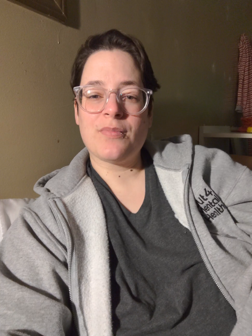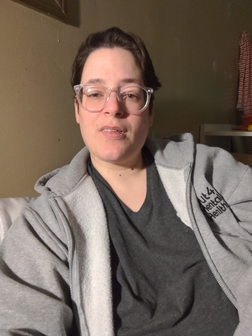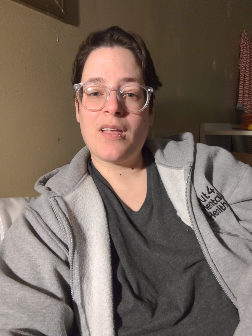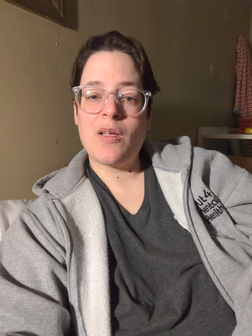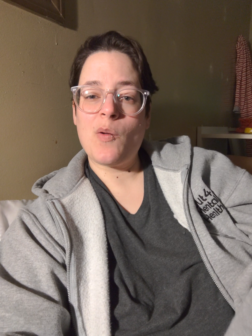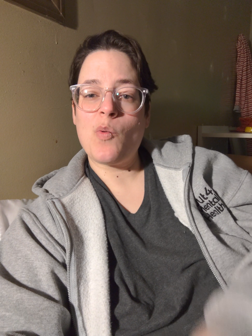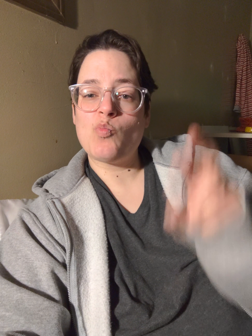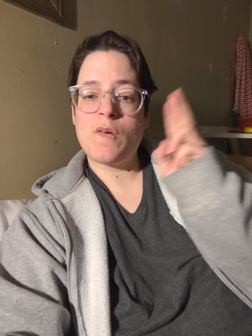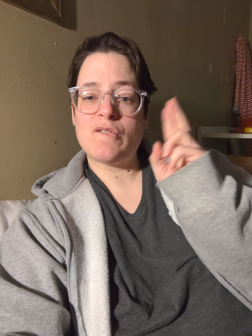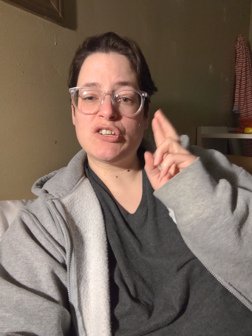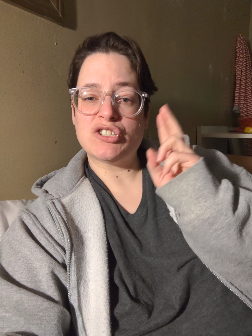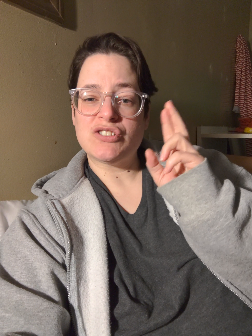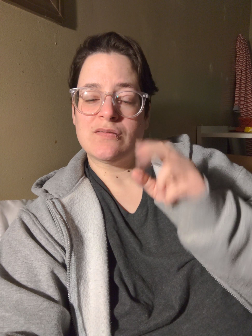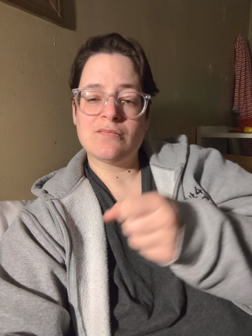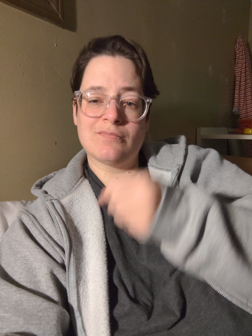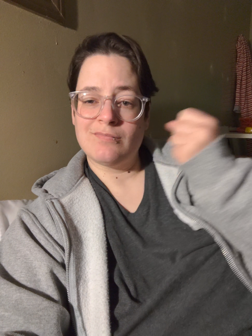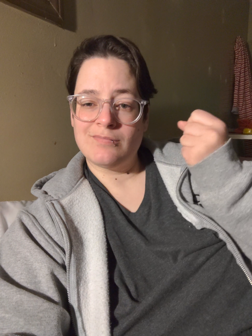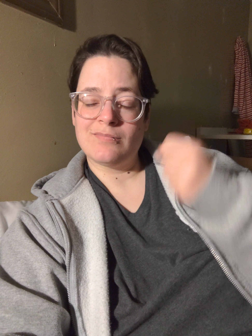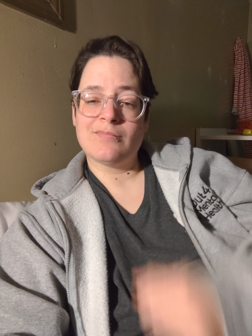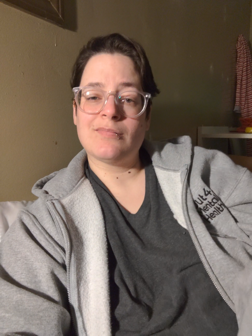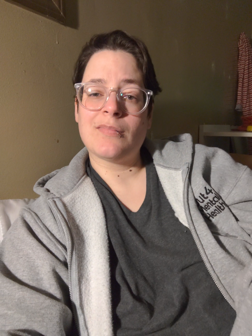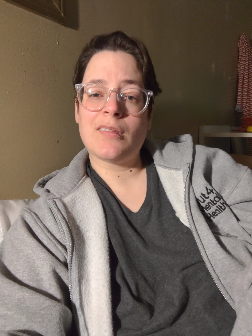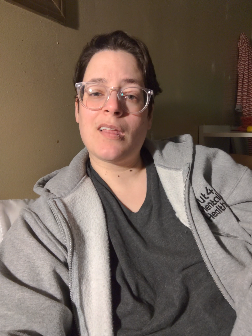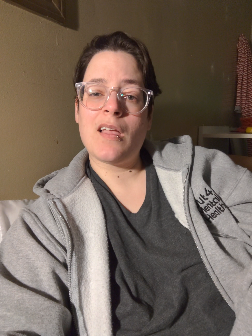refrigerator